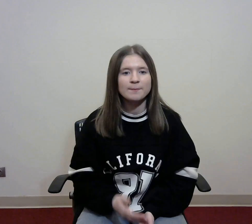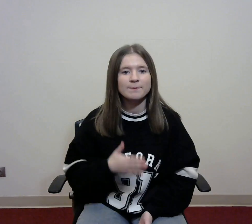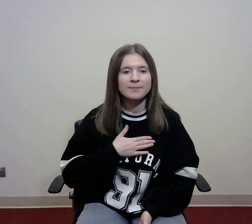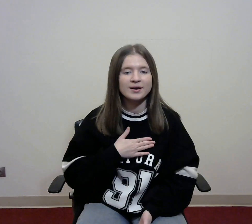mən